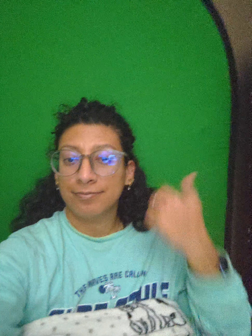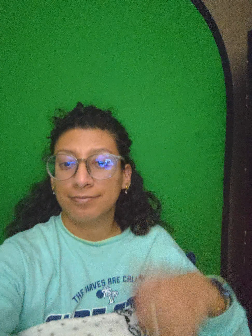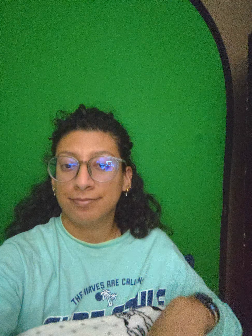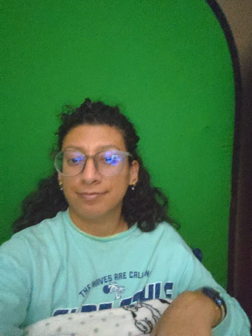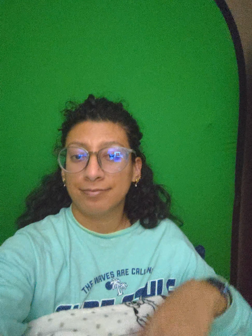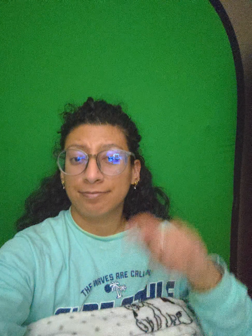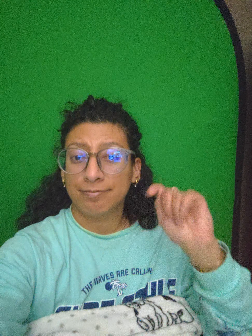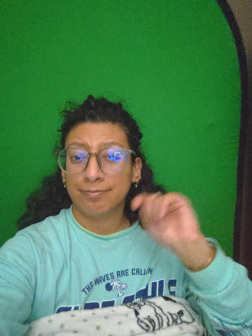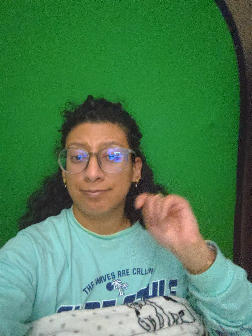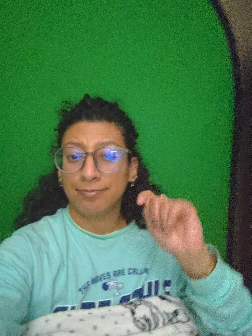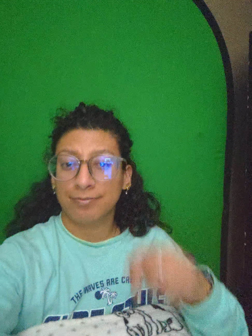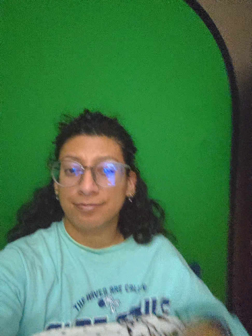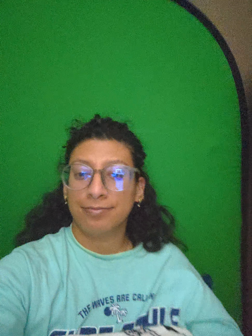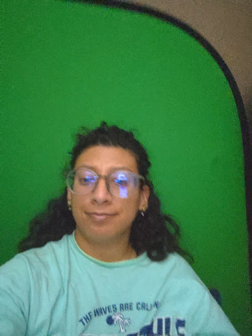potty